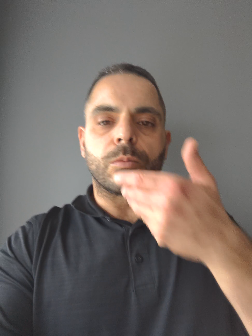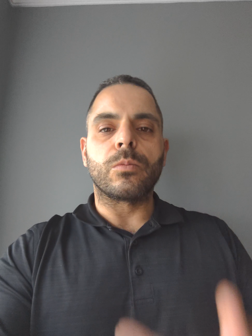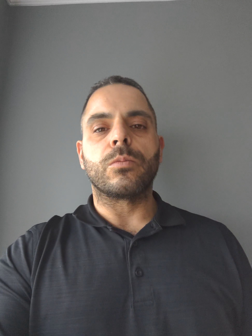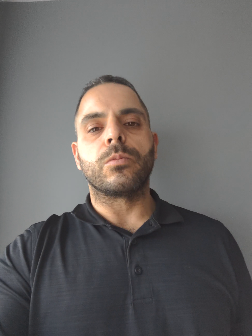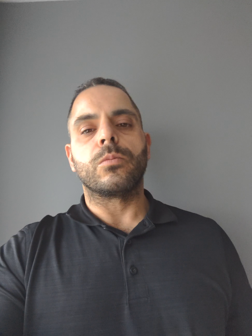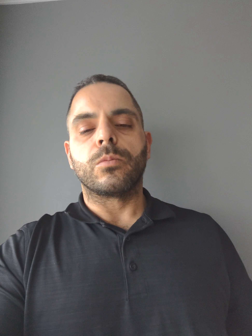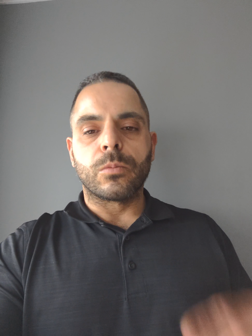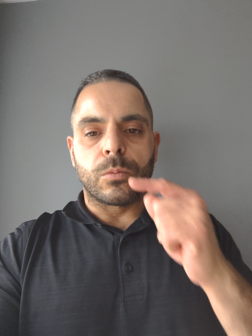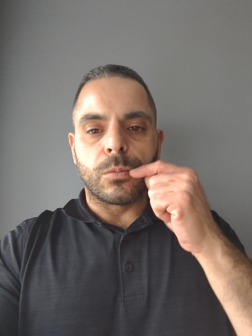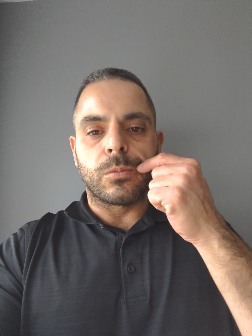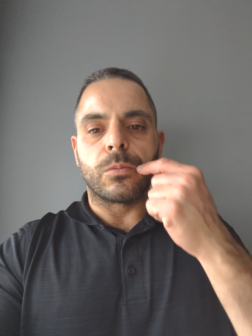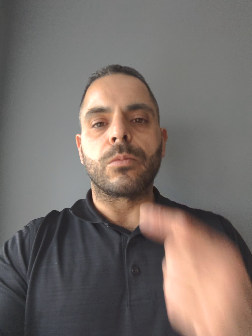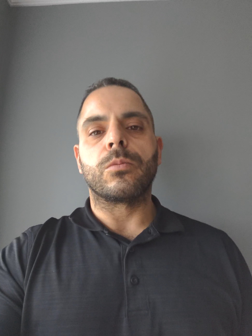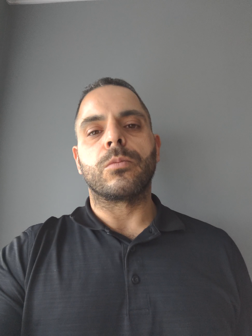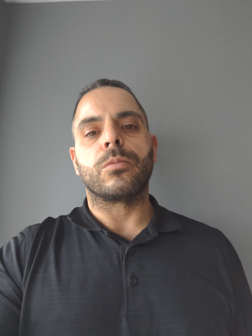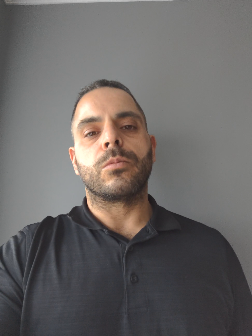smile